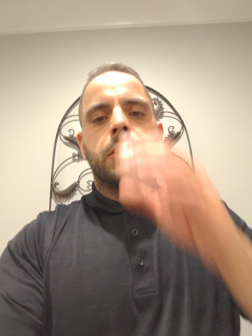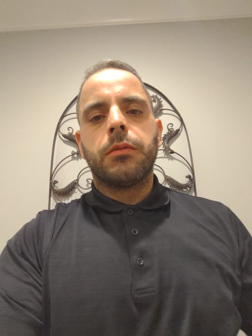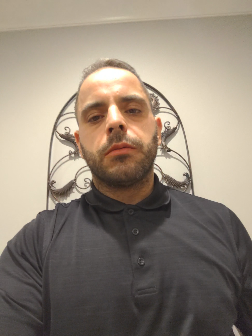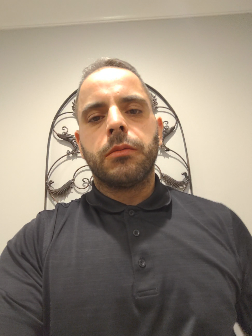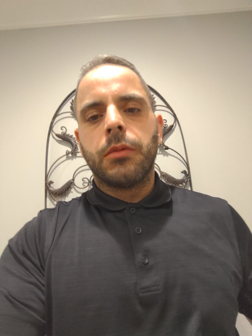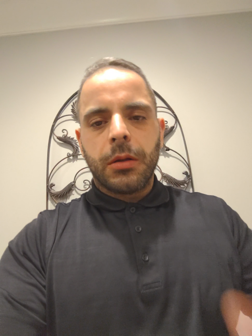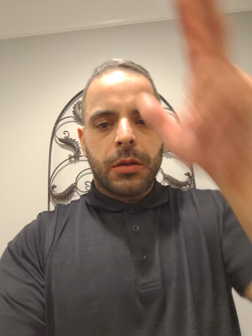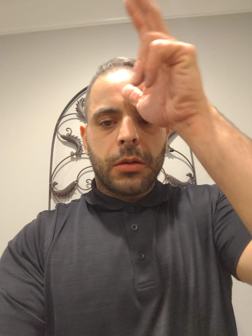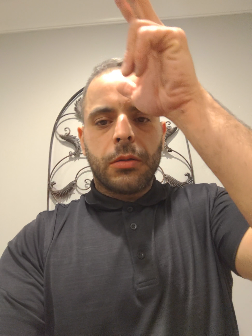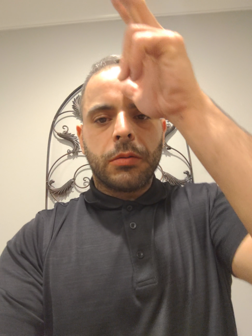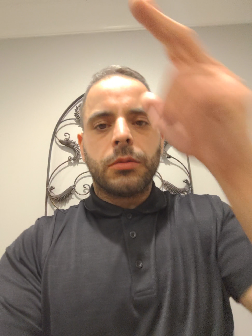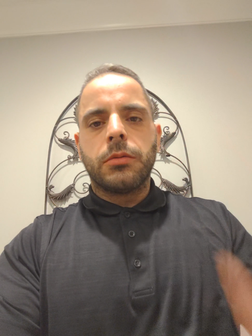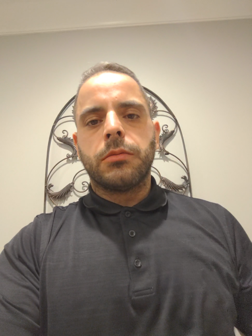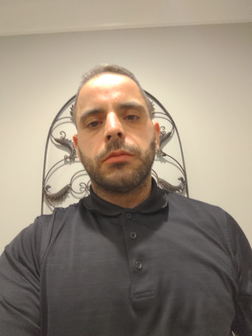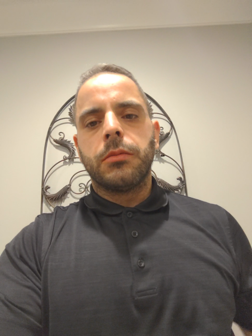hen